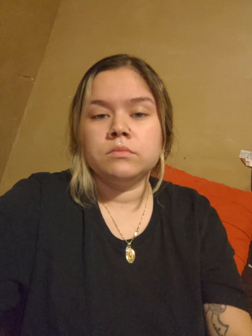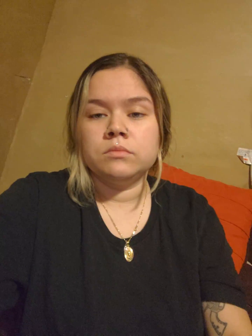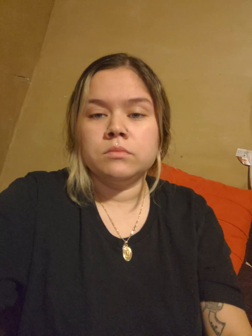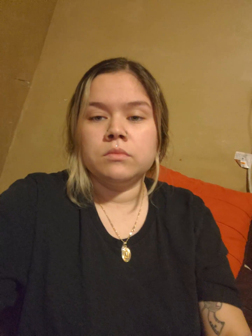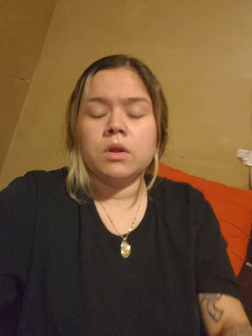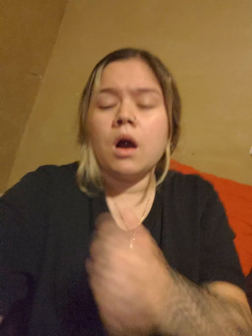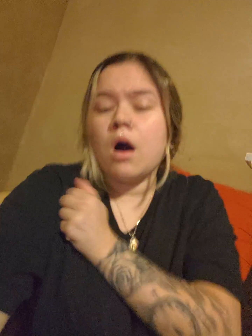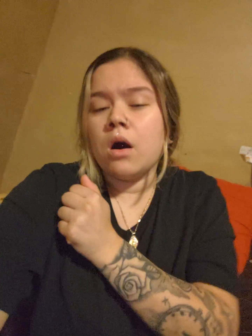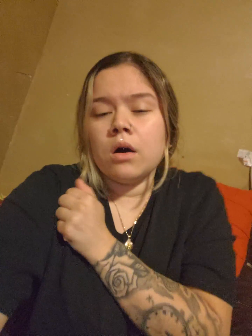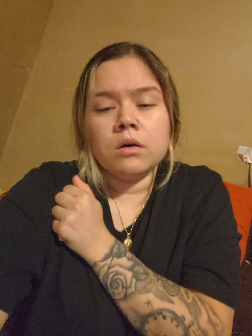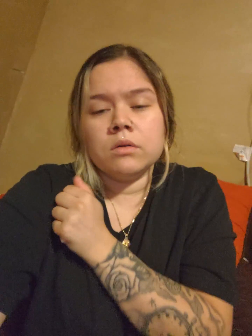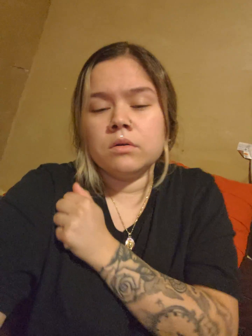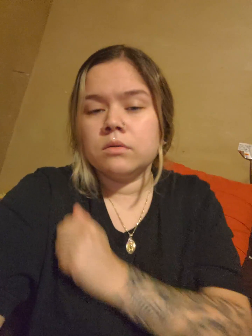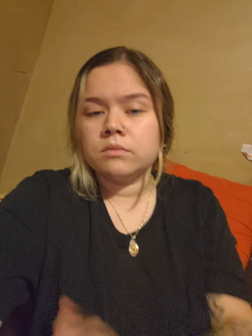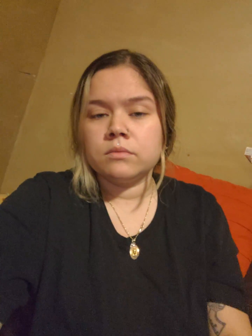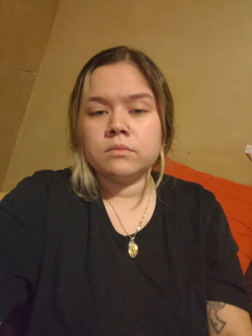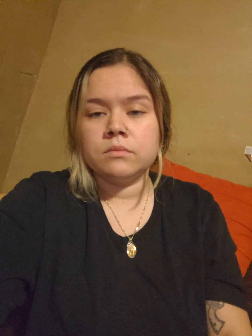hug